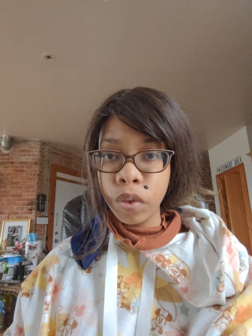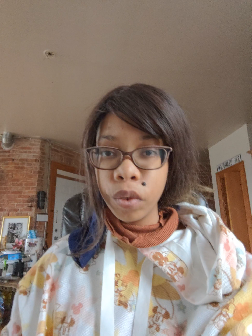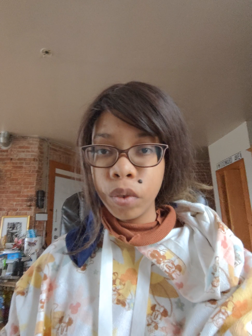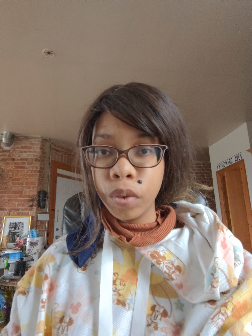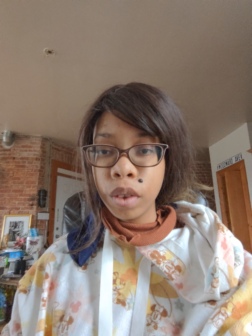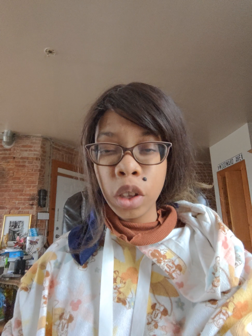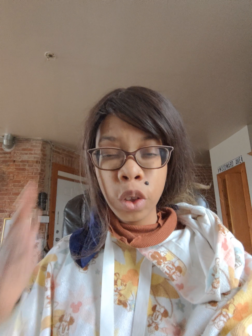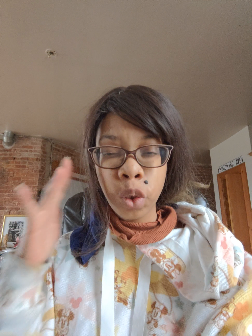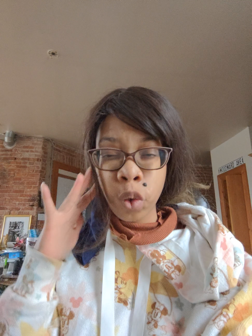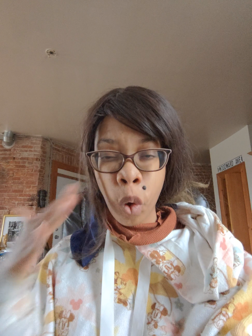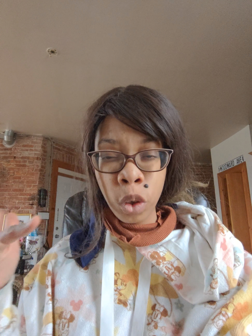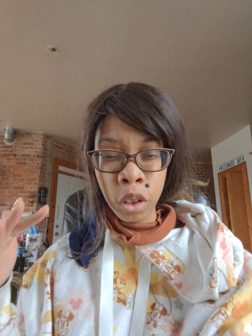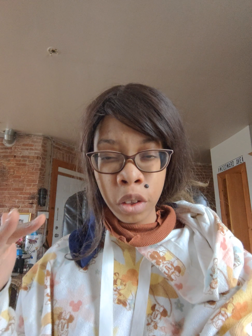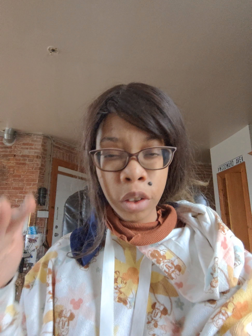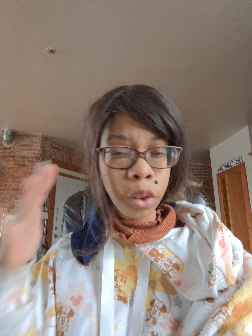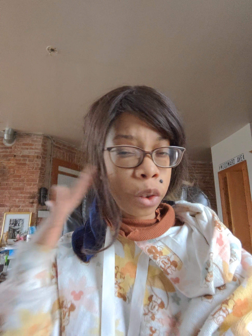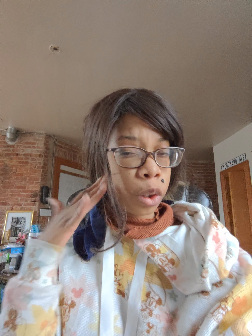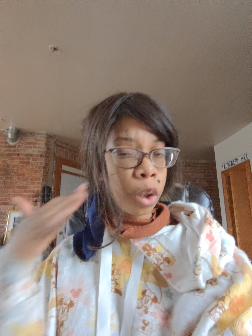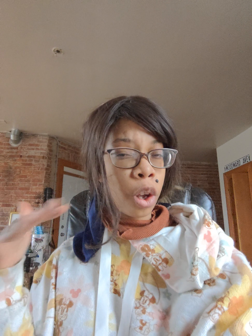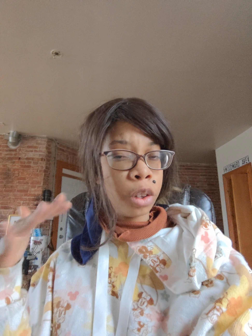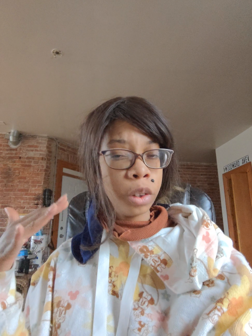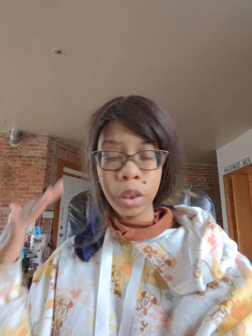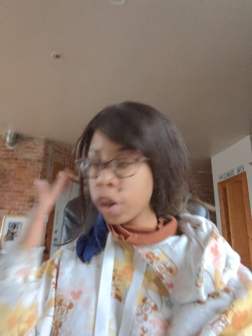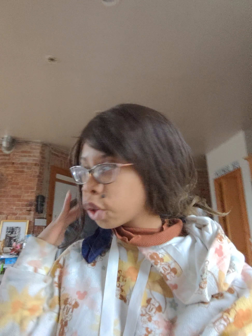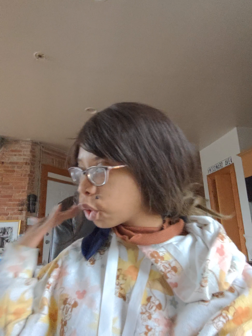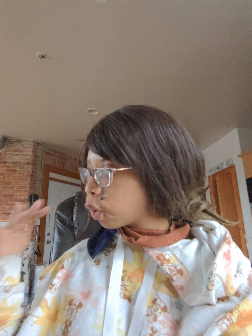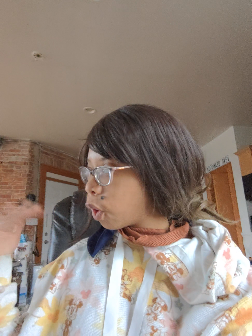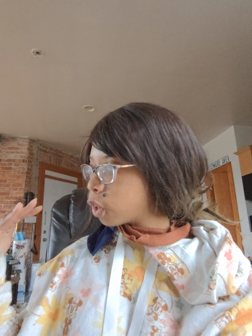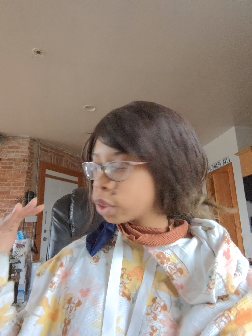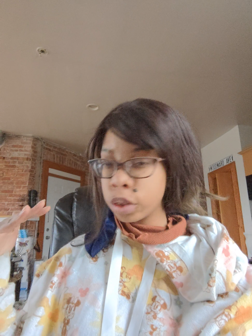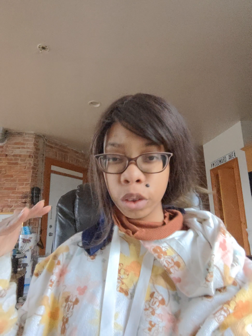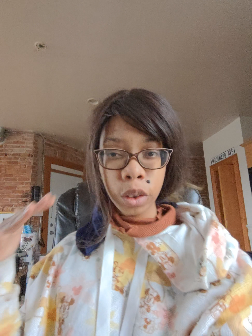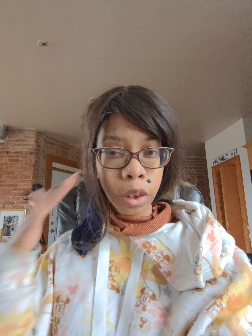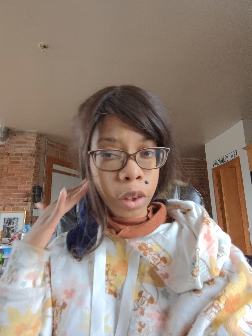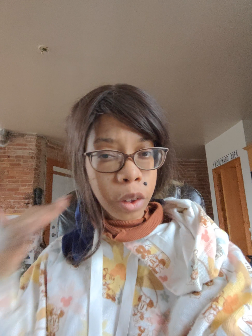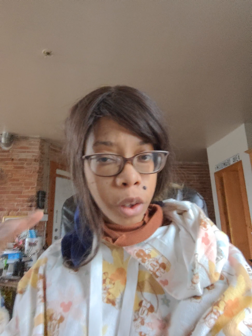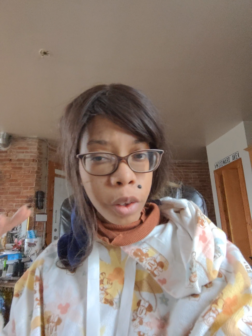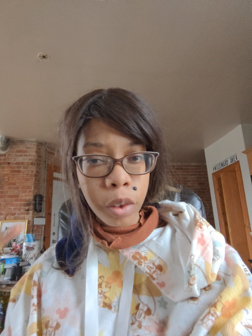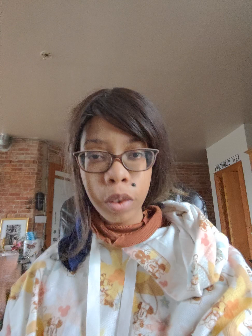noisy